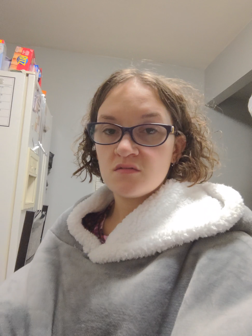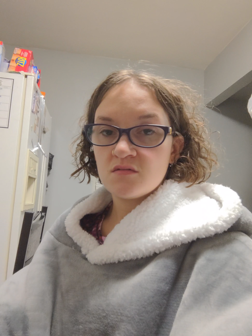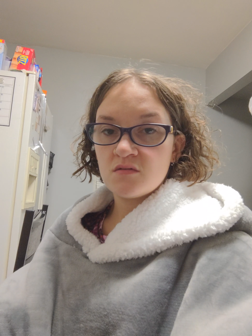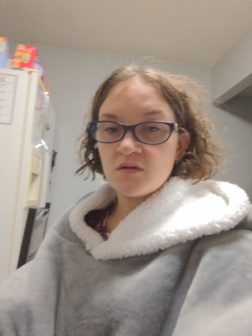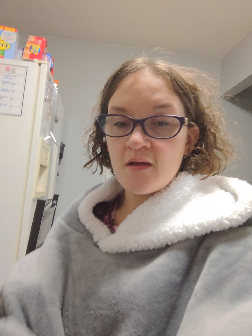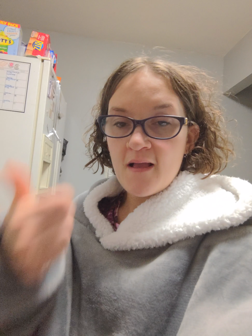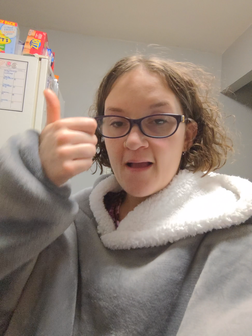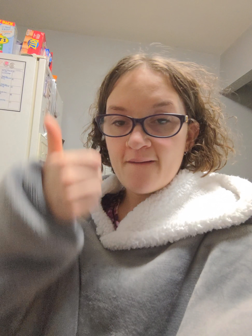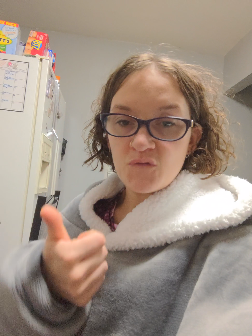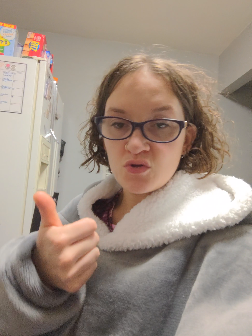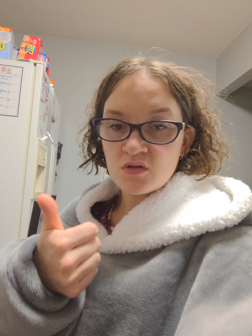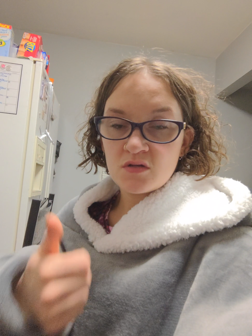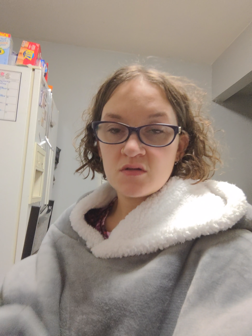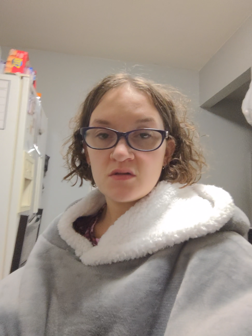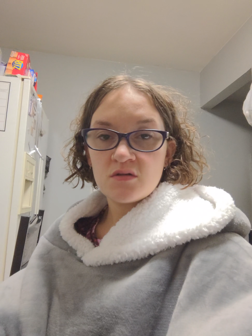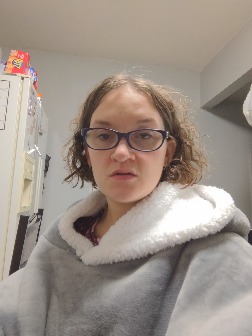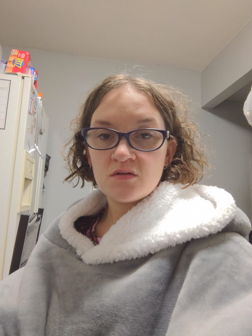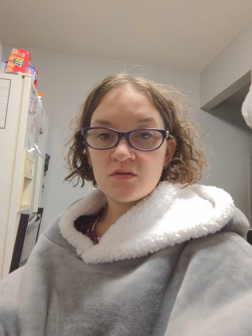every